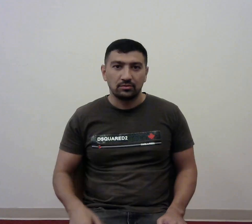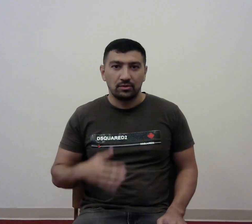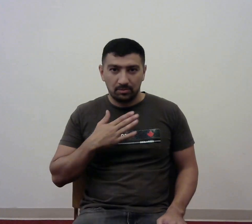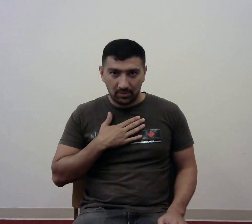mən